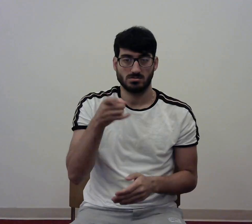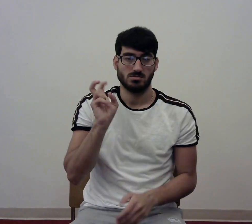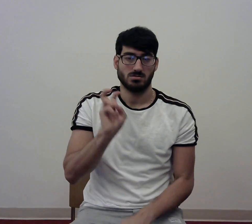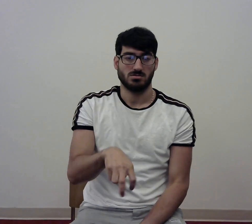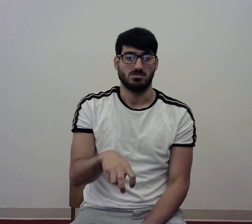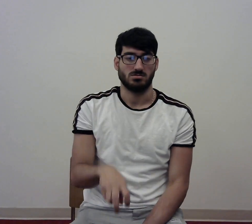gəlmək